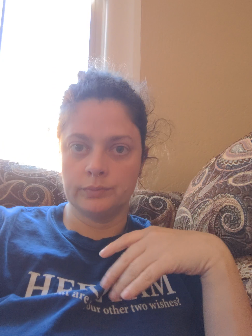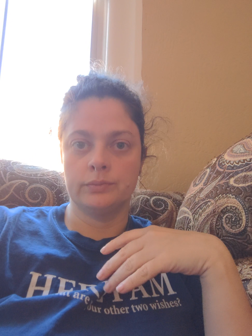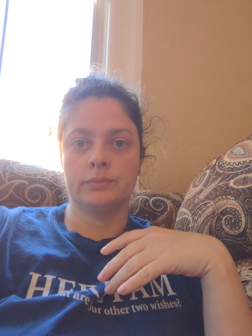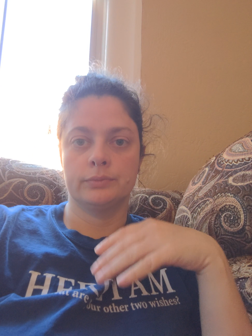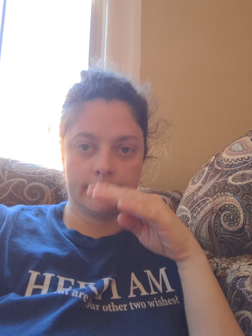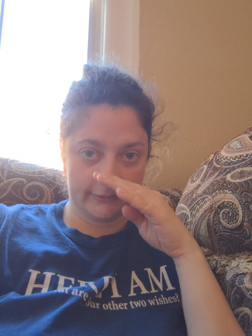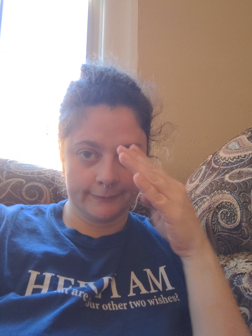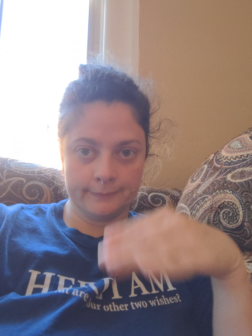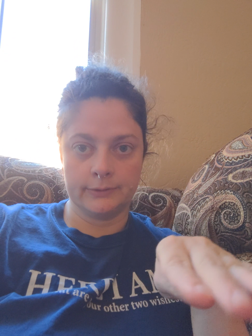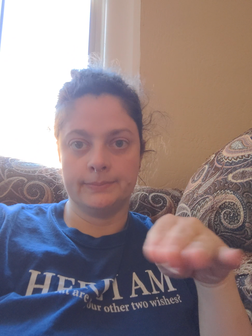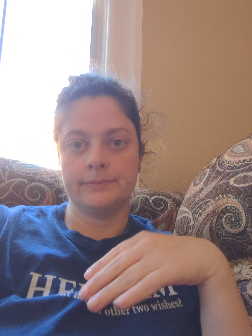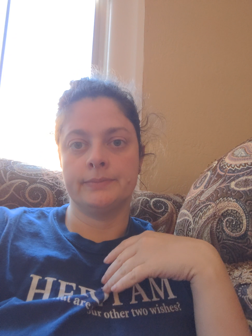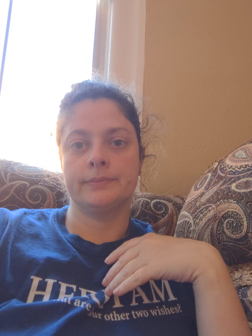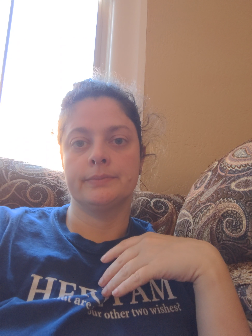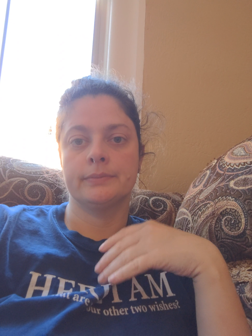elephant